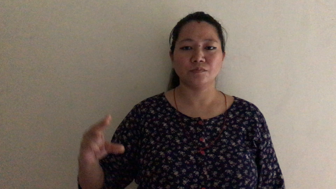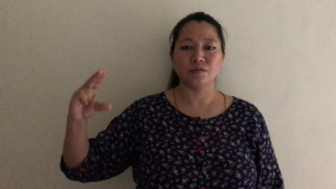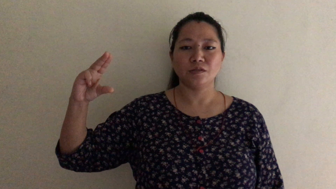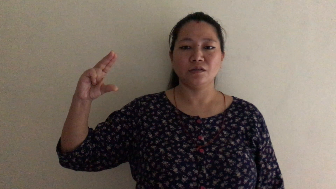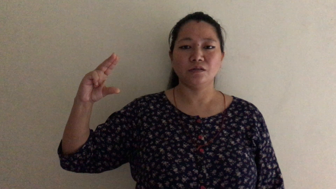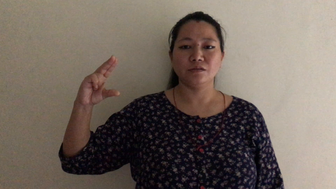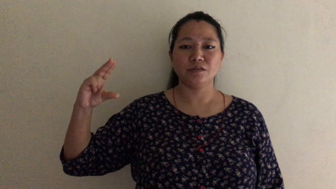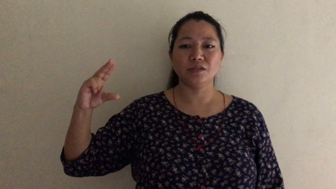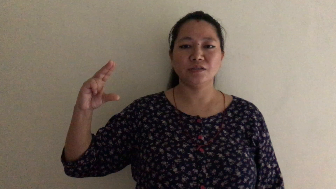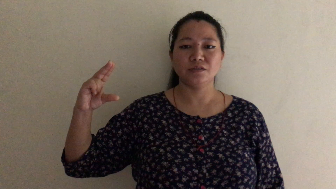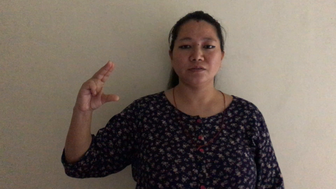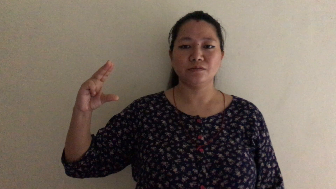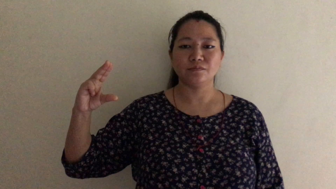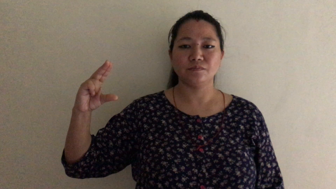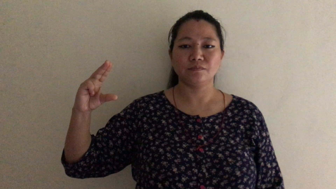द